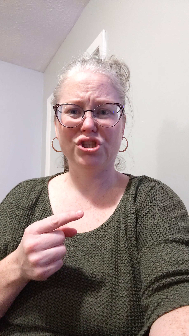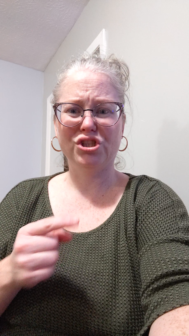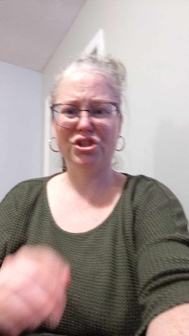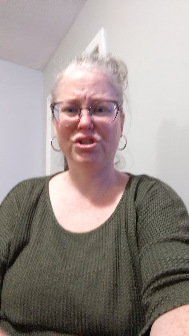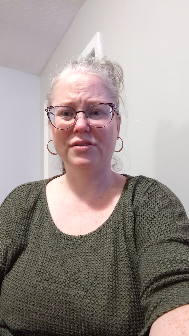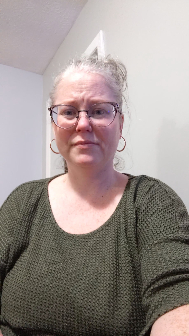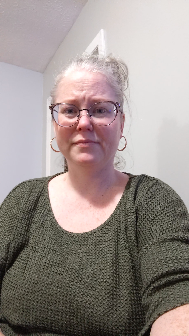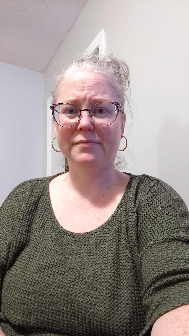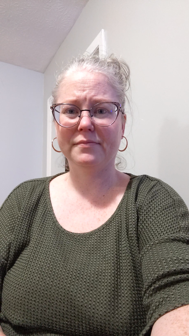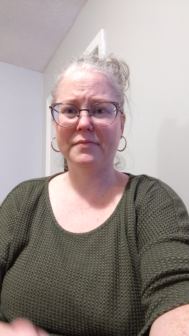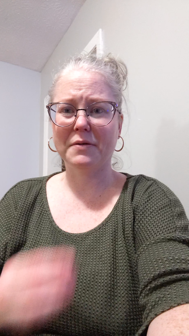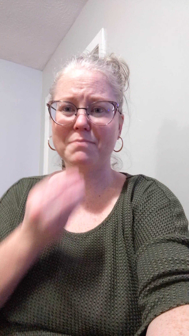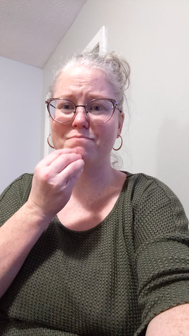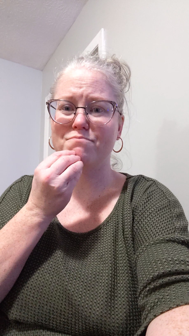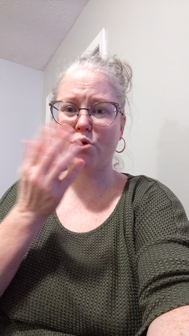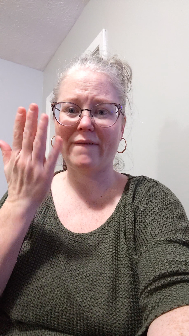breakfast